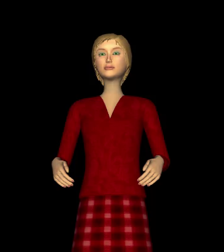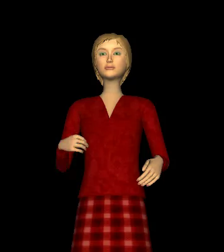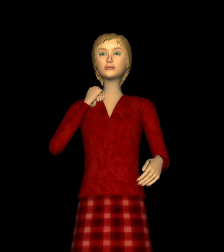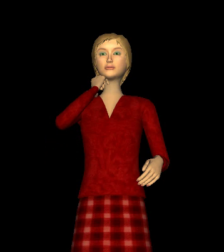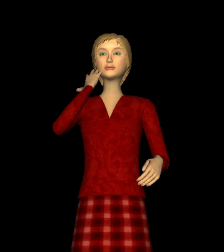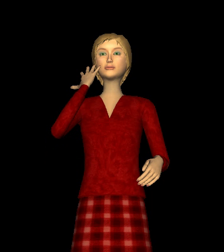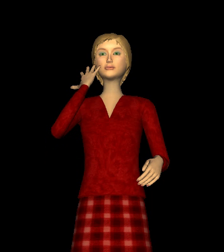أبيض